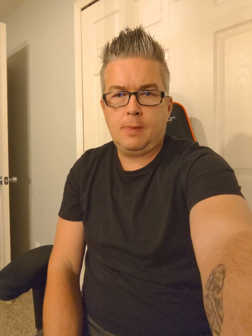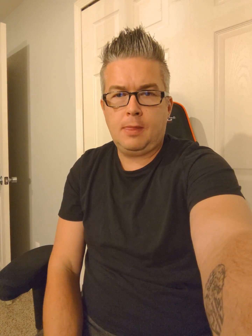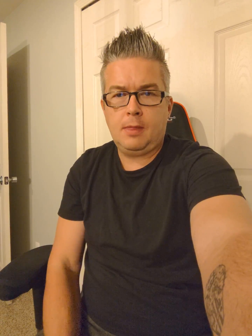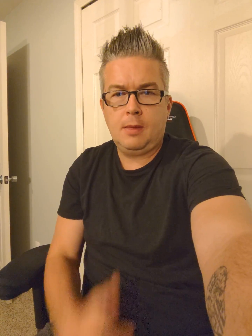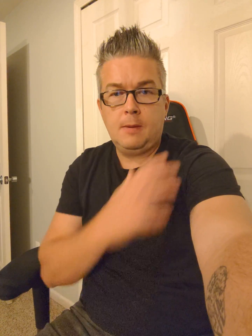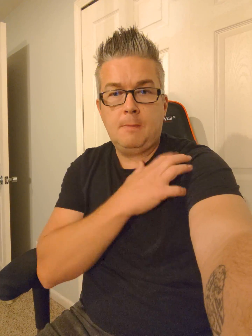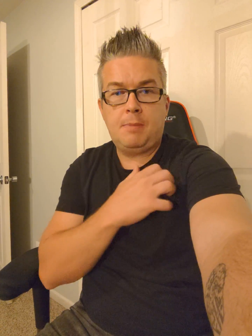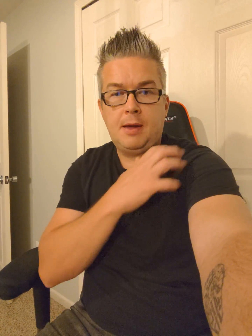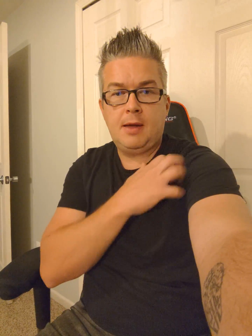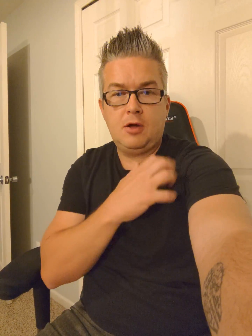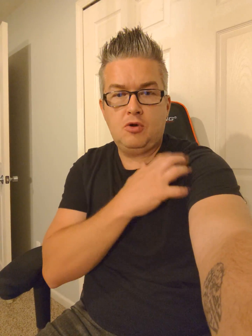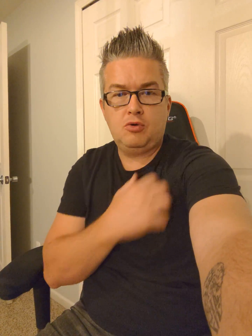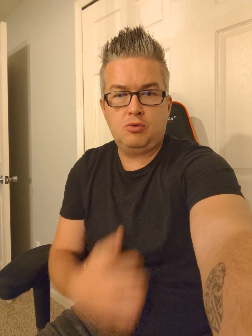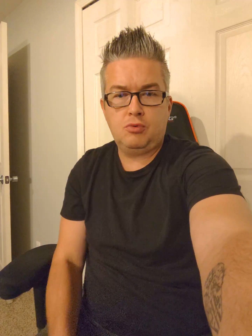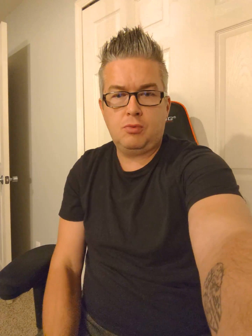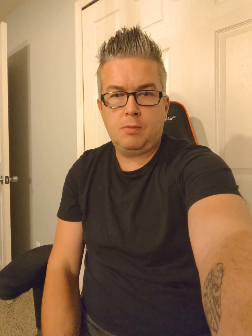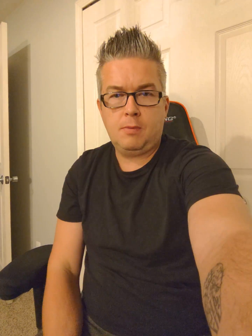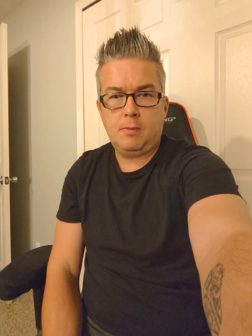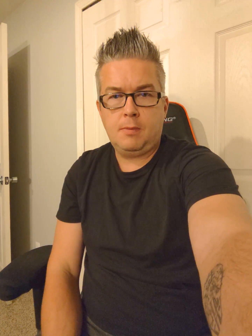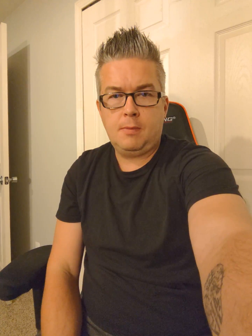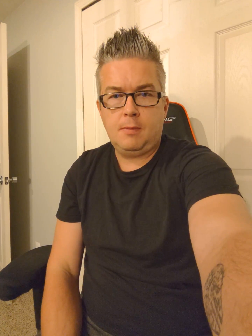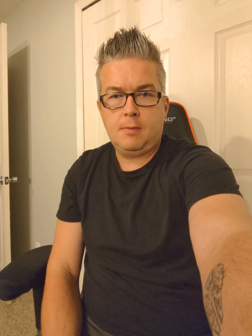bear